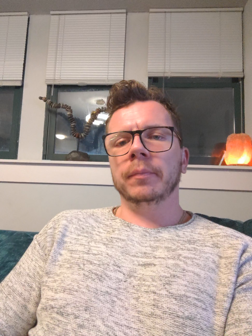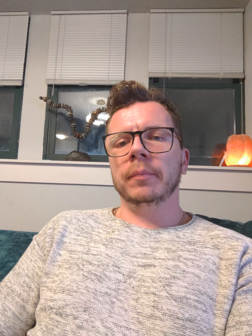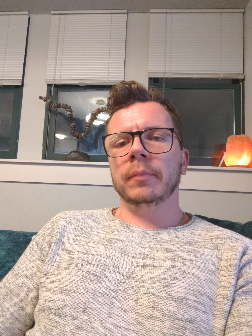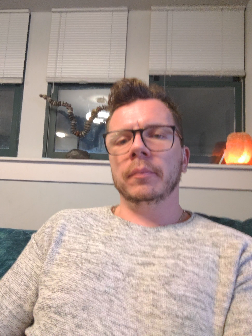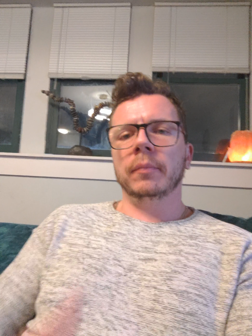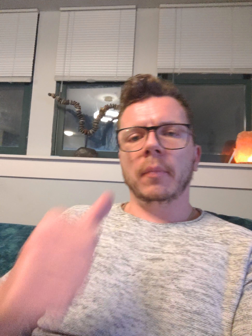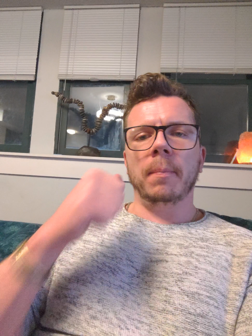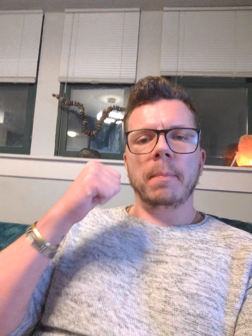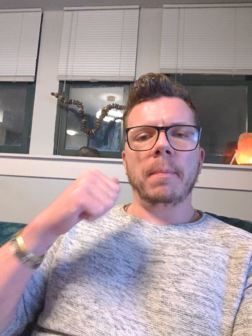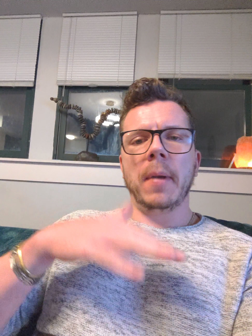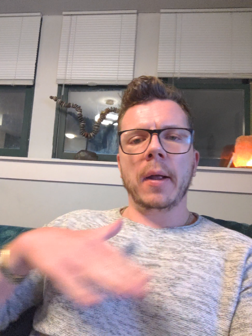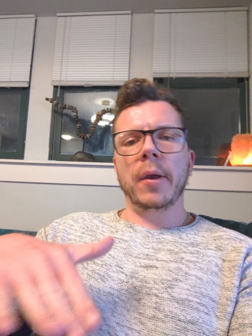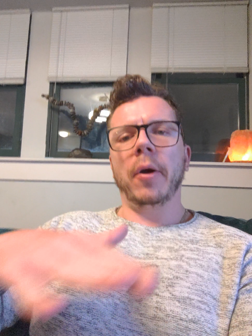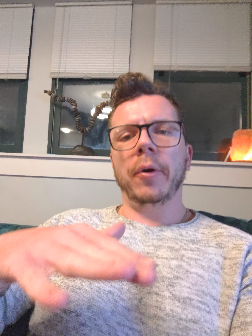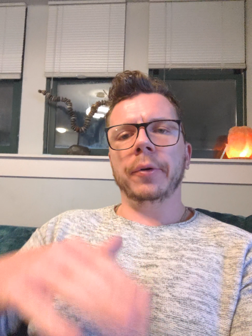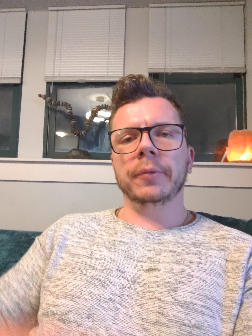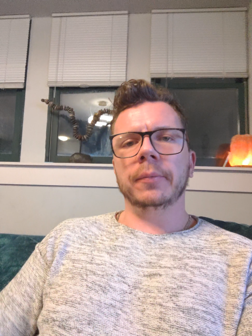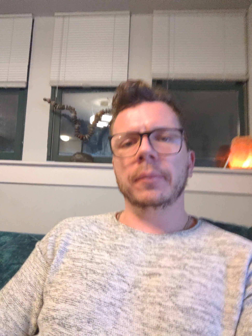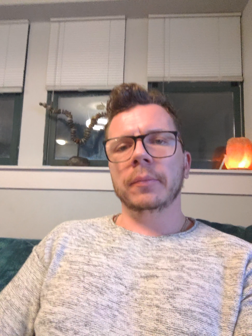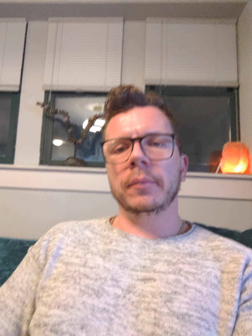backyard